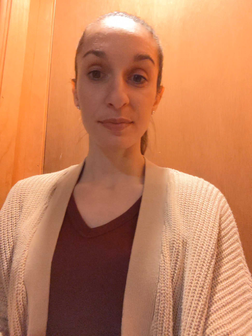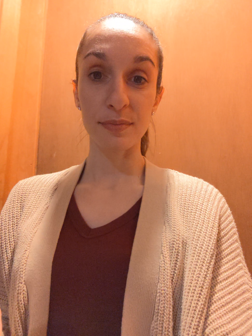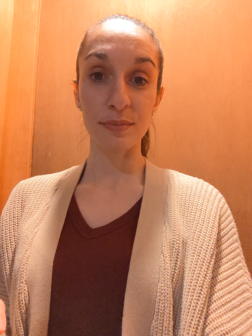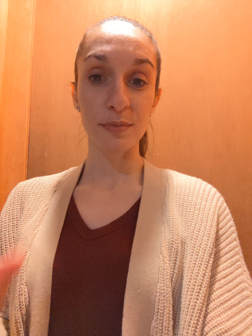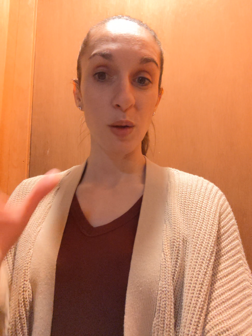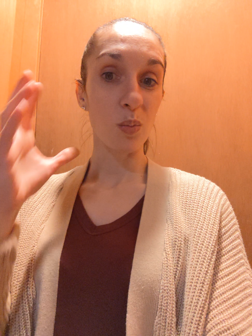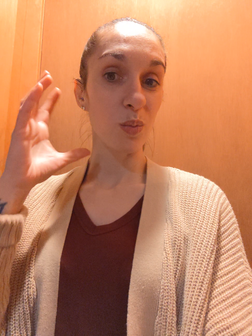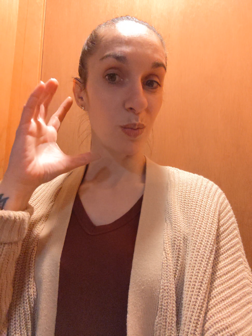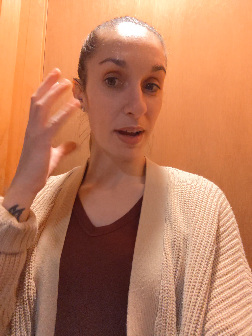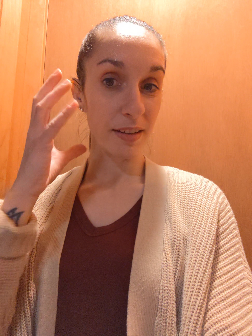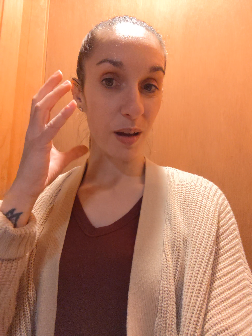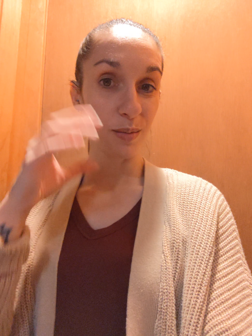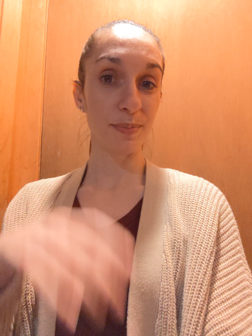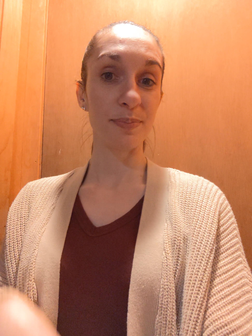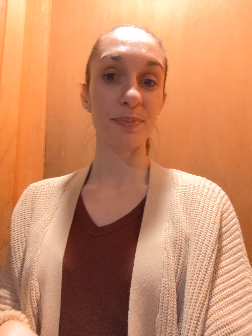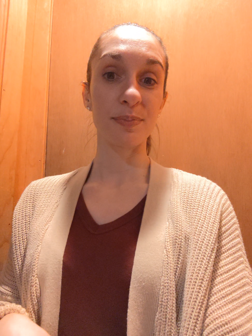radio